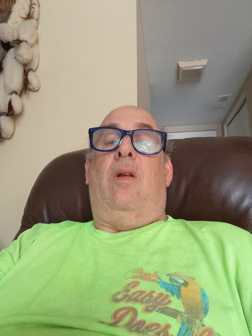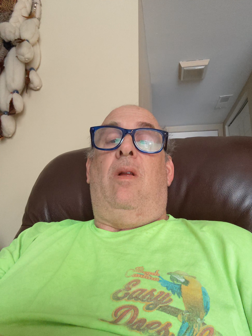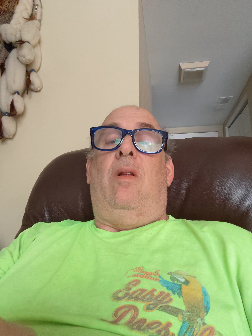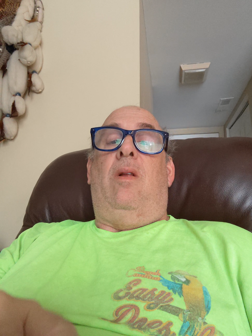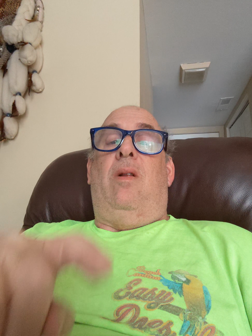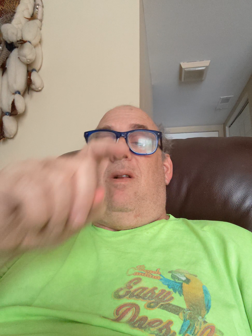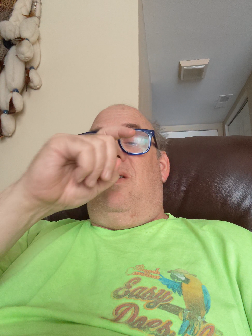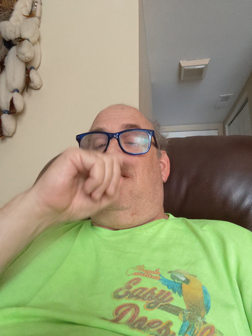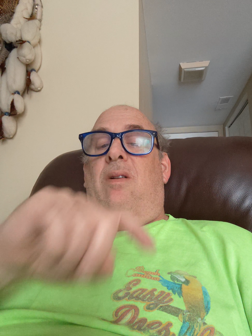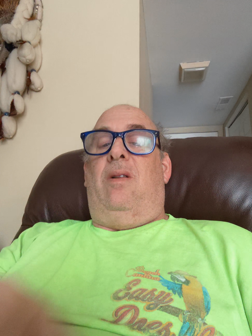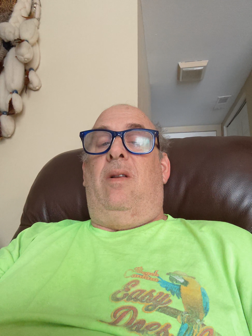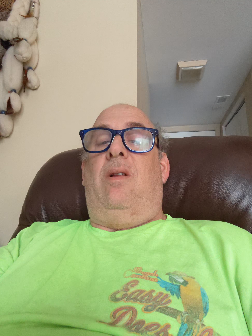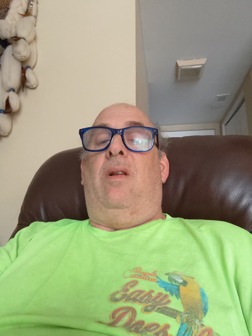doll